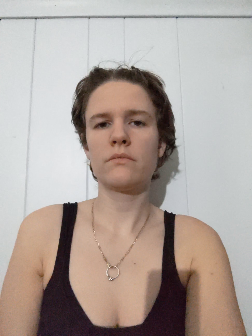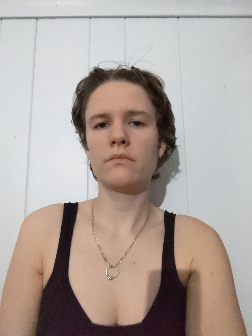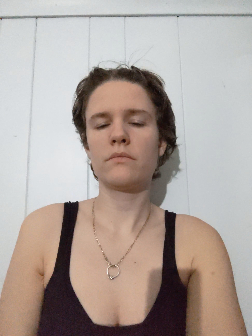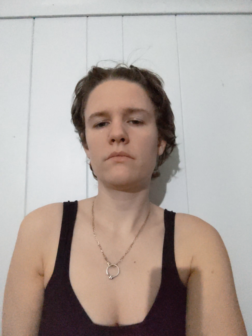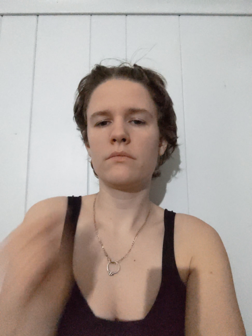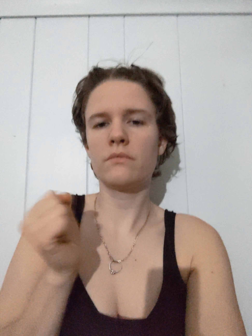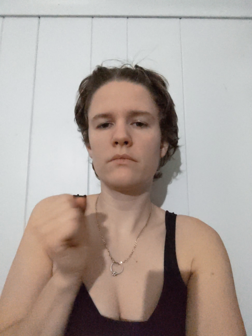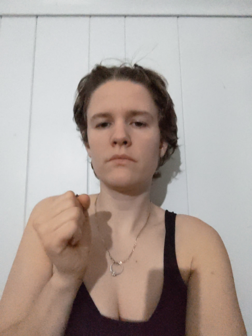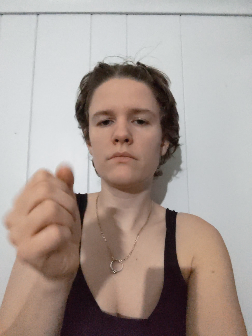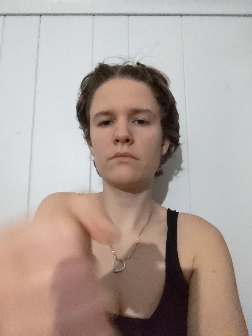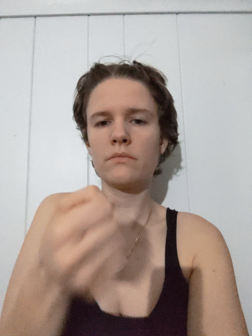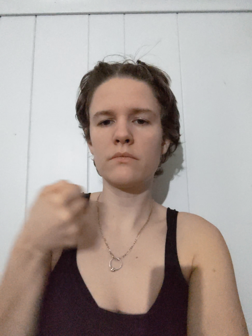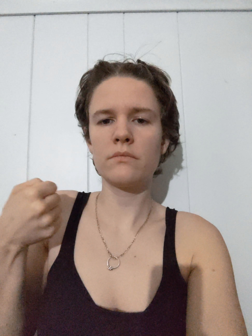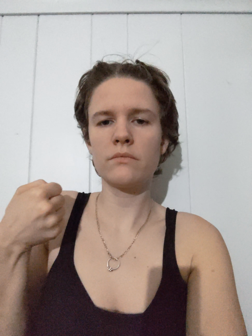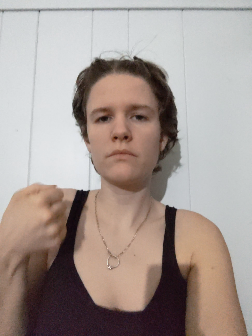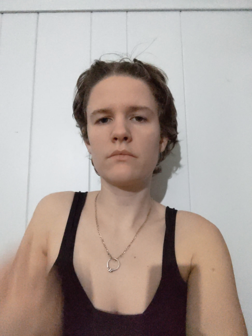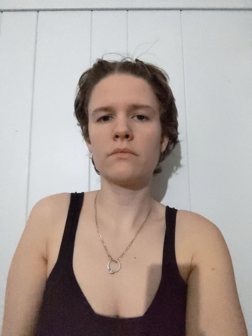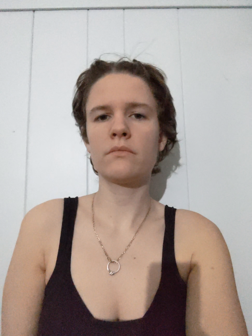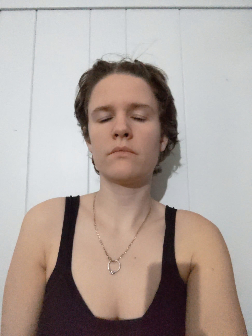refrigerator